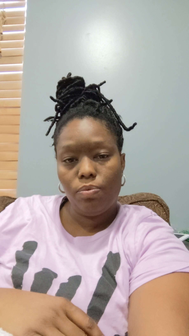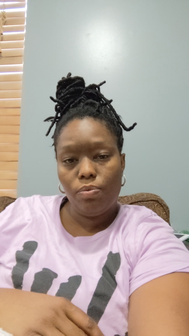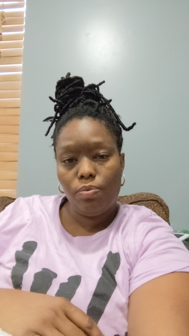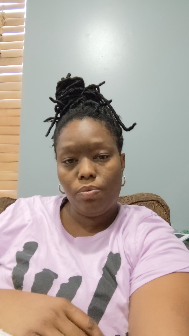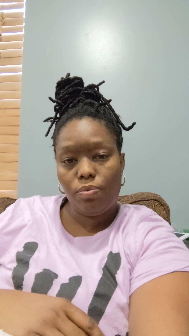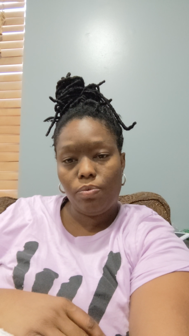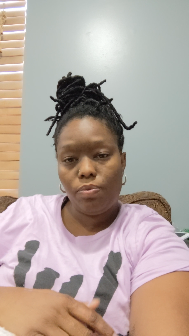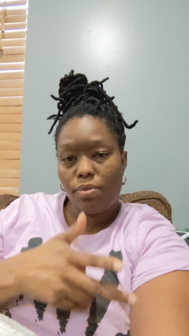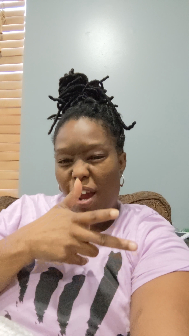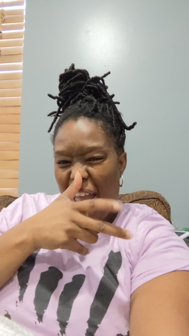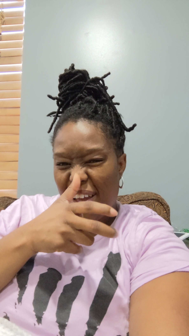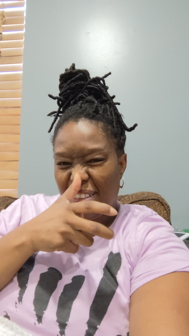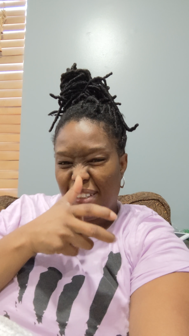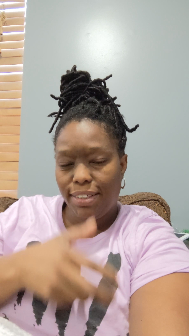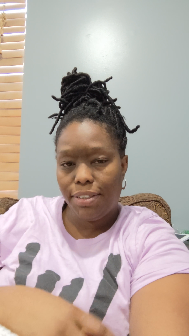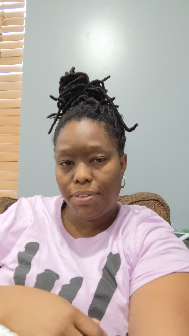ant